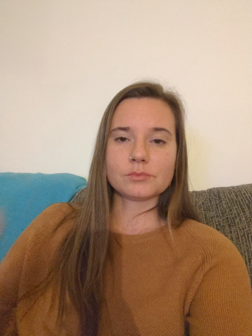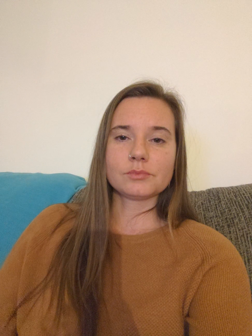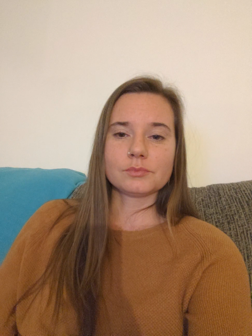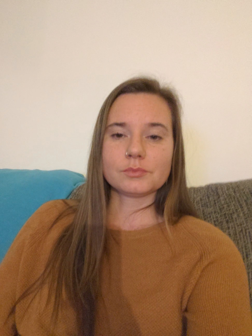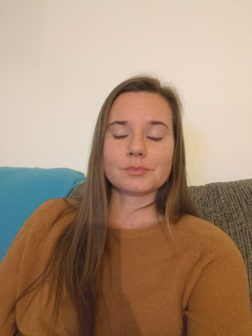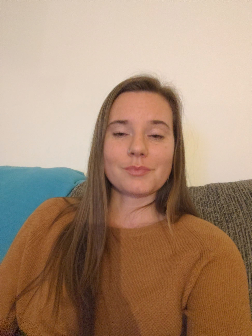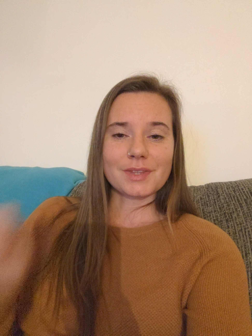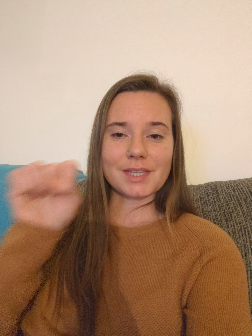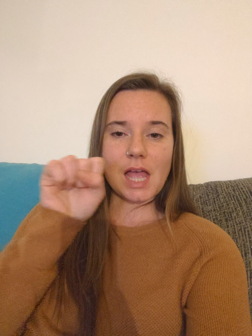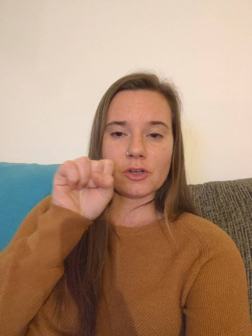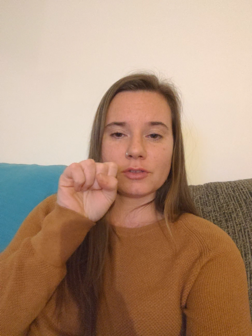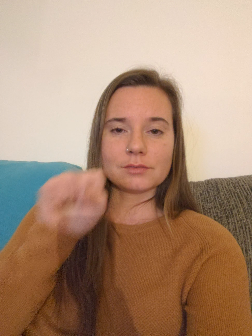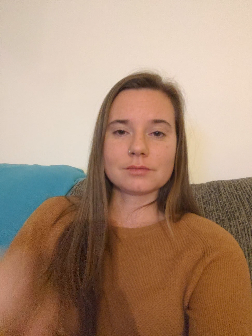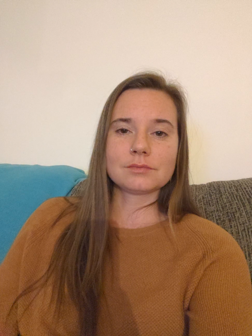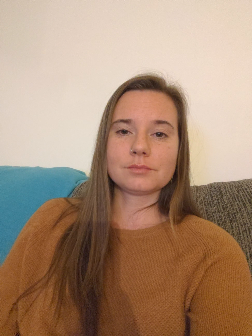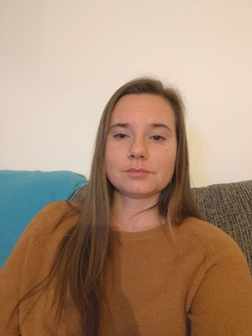carrot